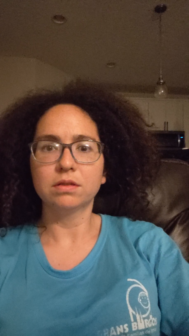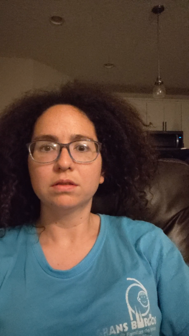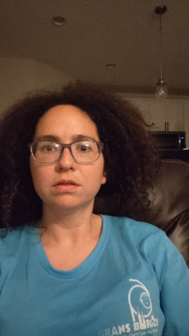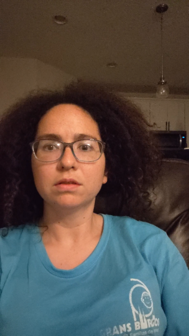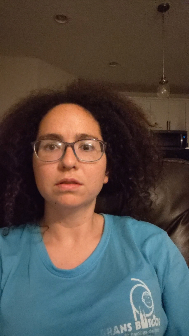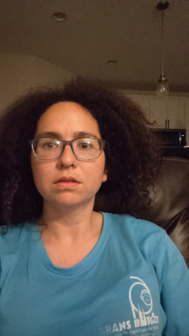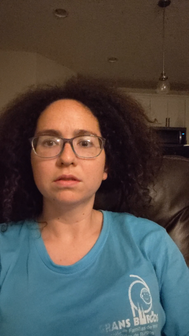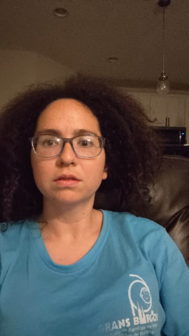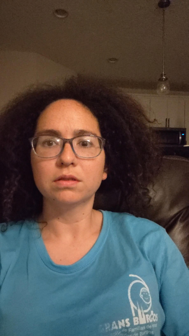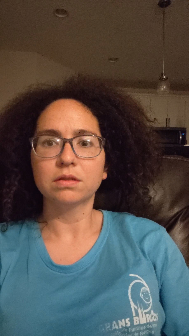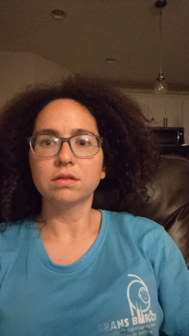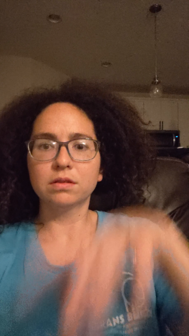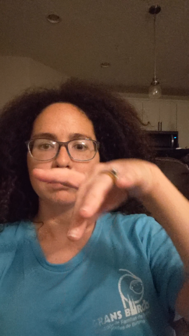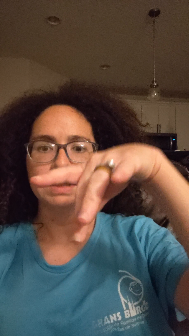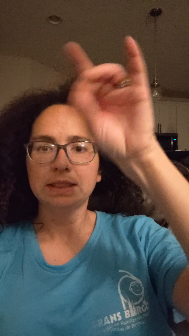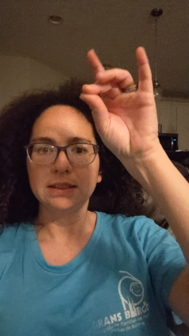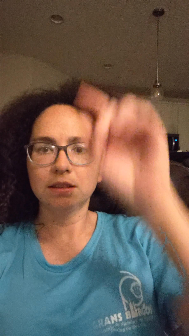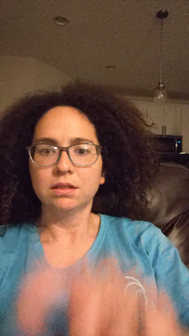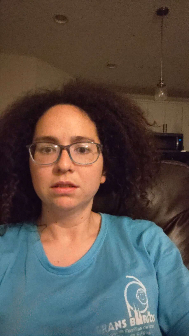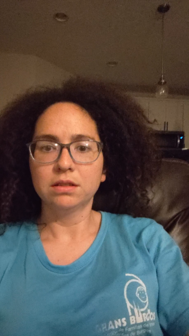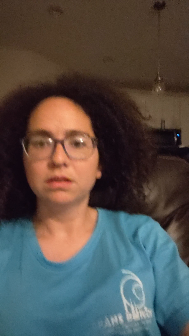pick